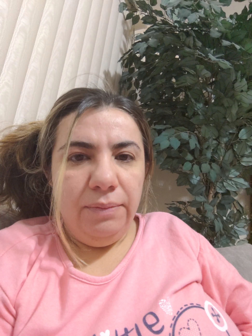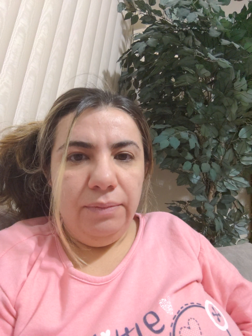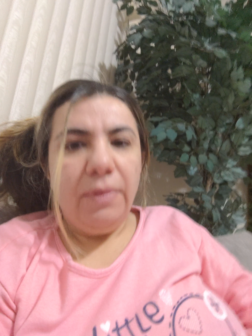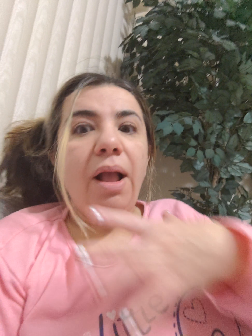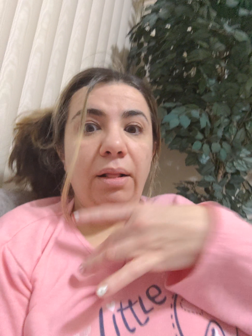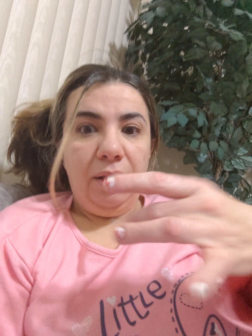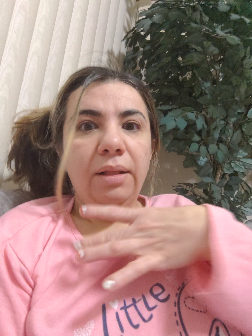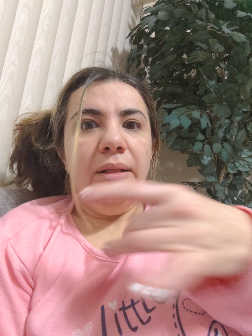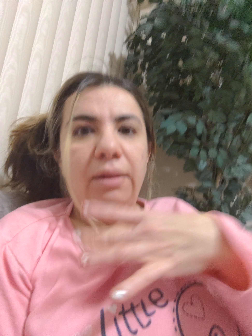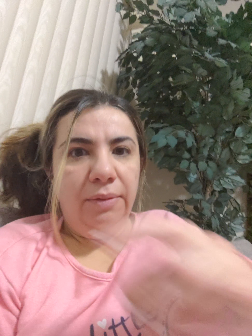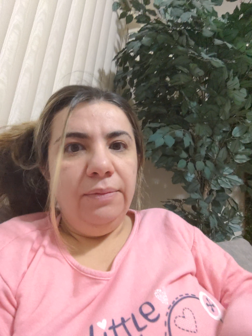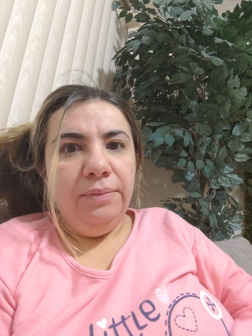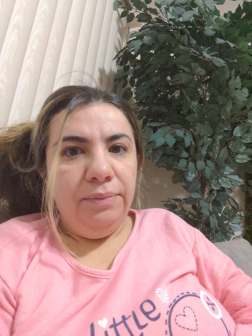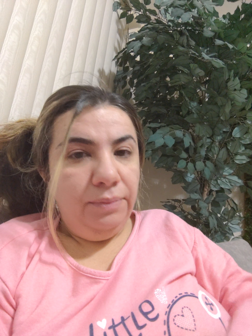like